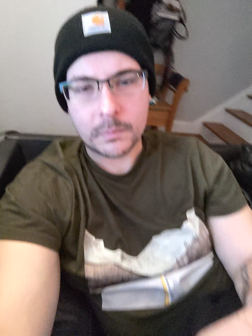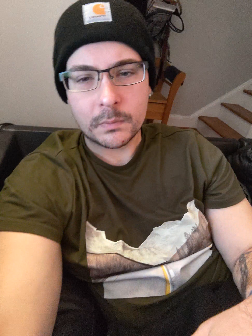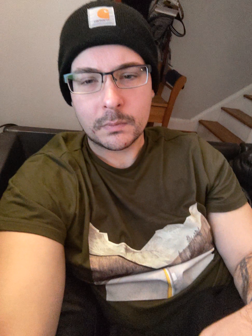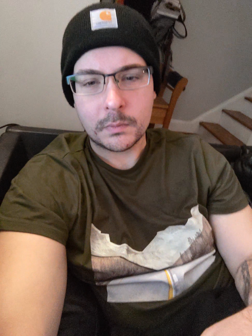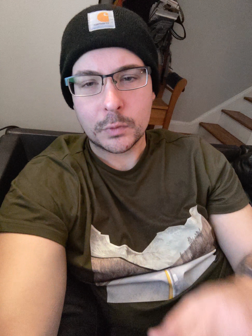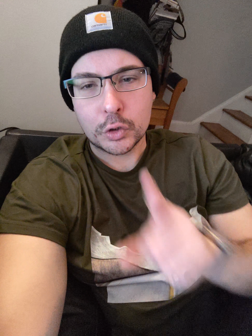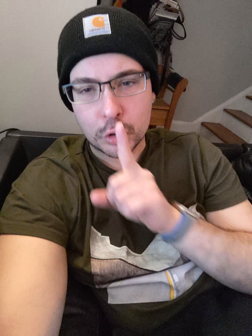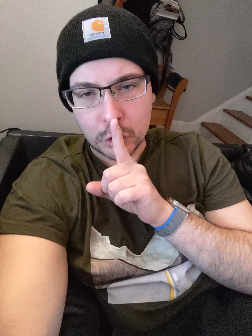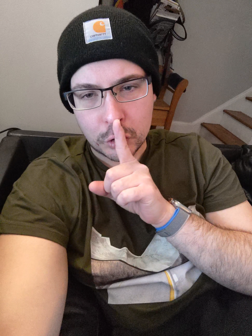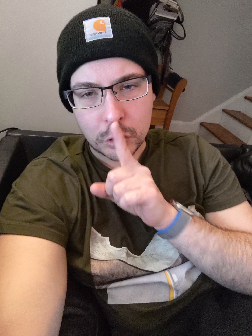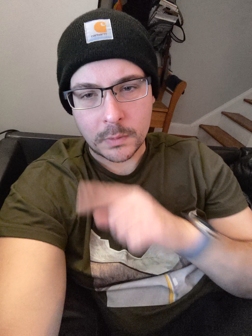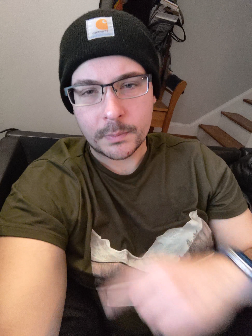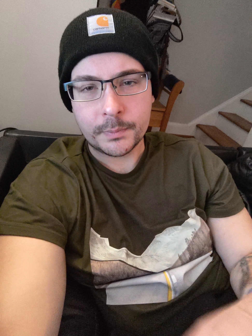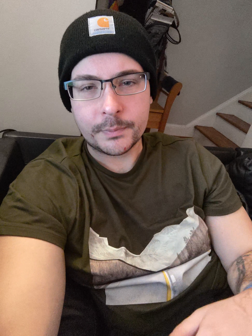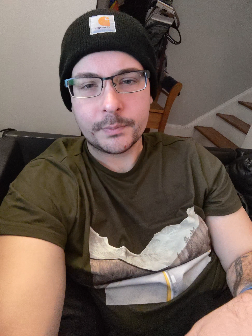shhh